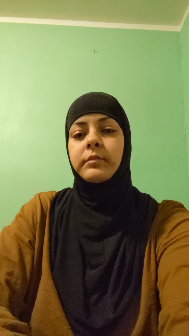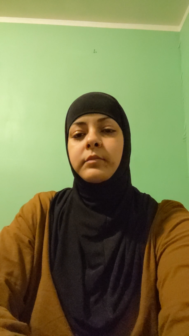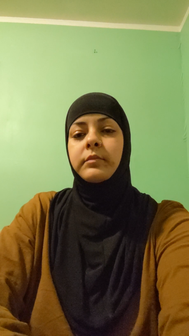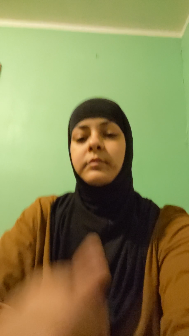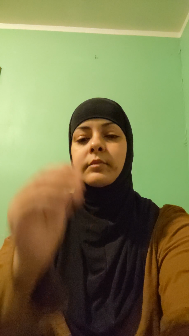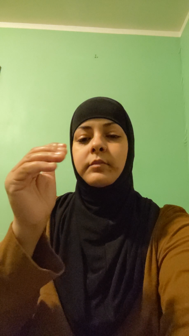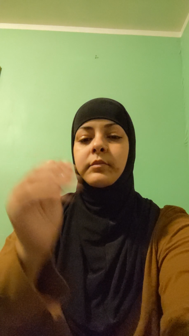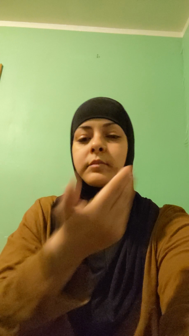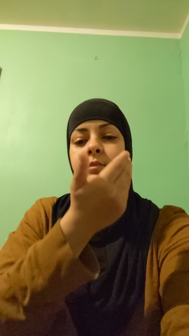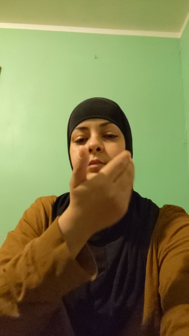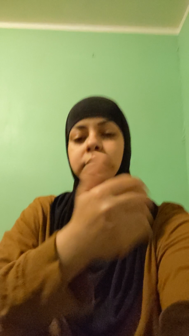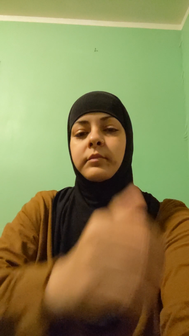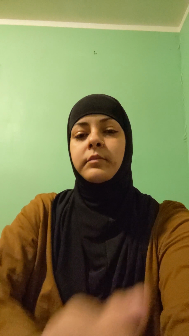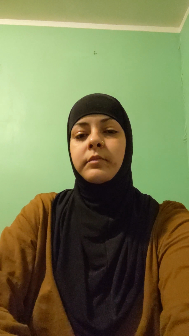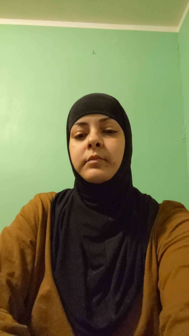new